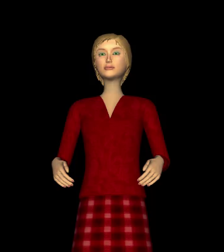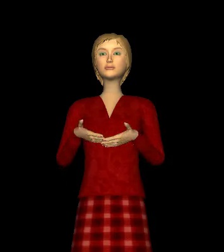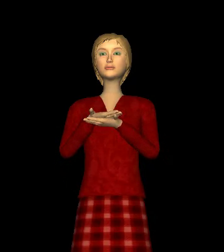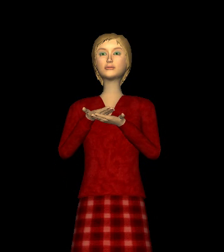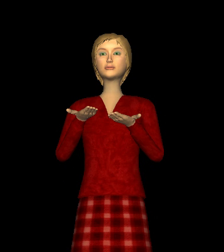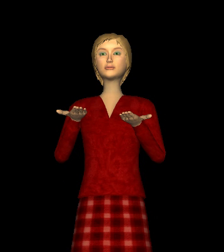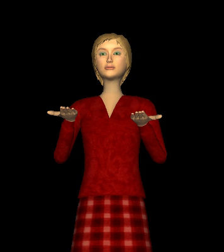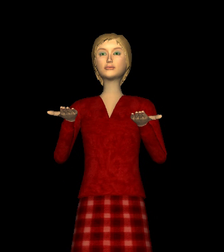بسيط